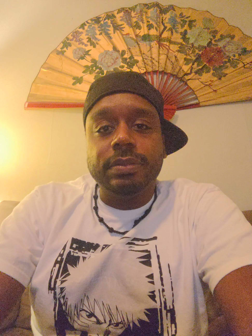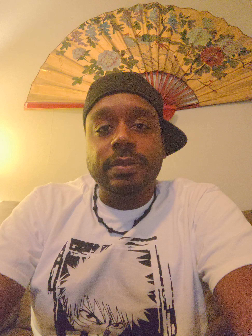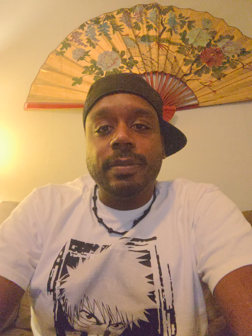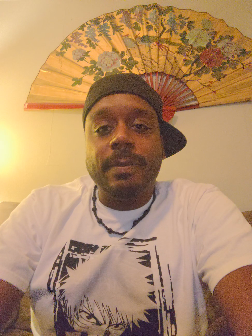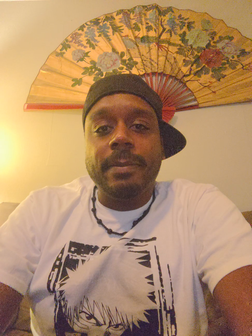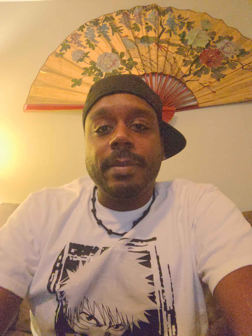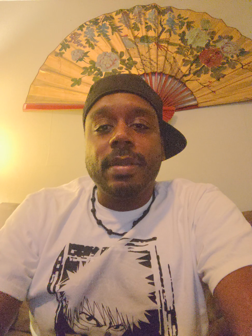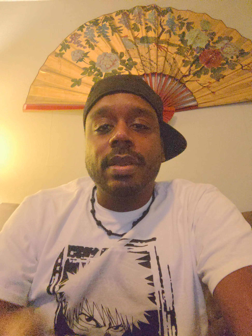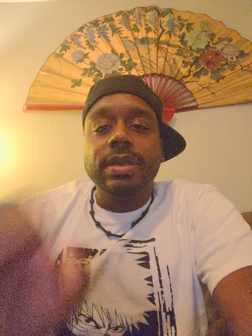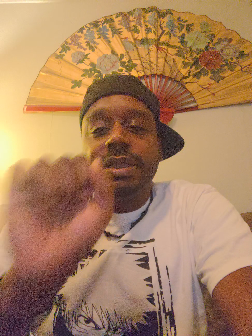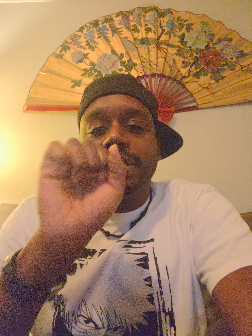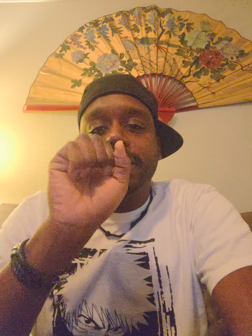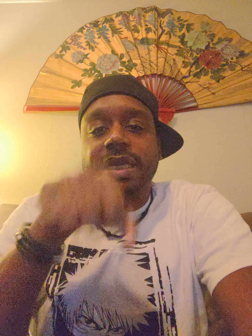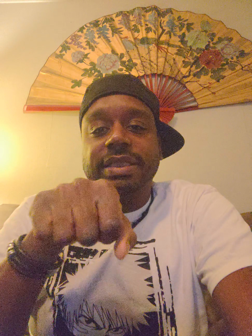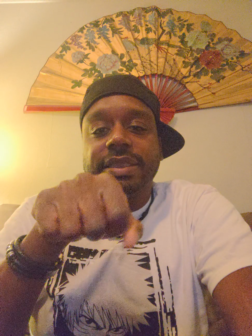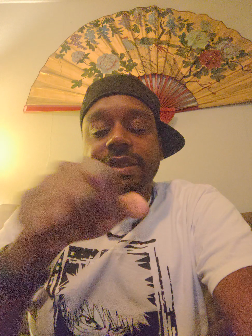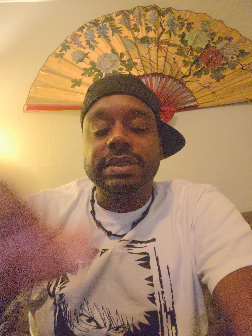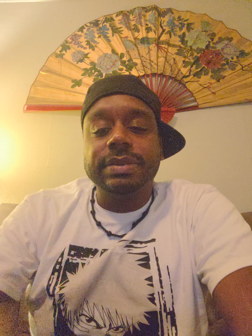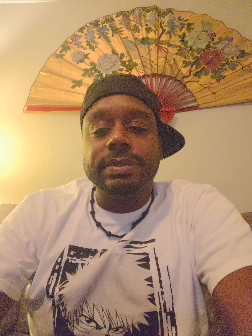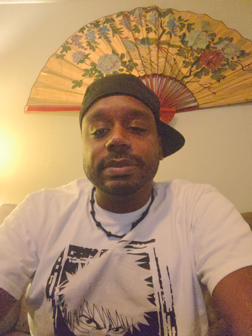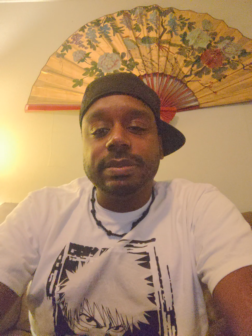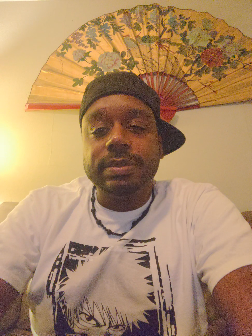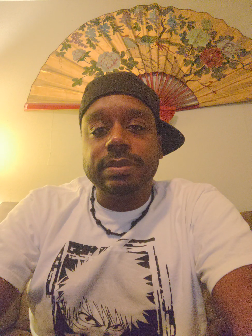yes